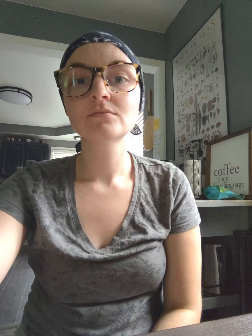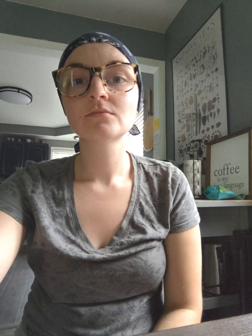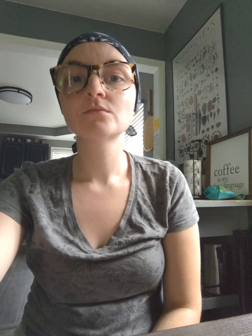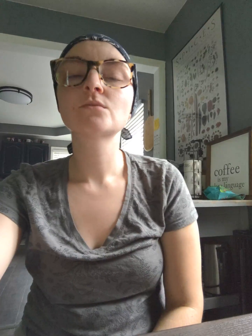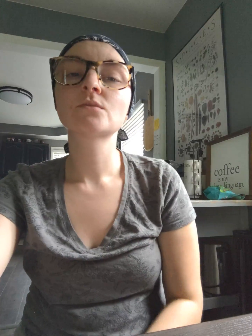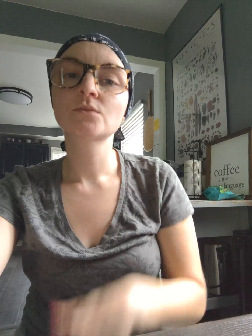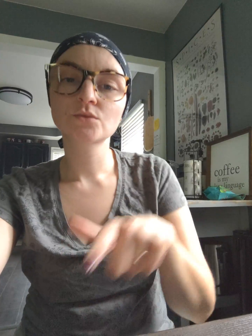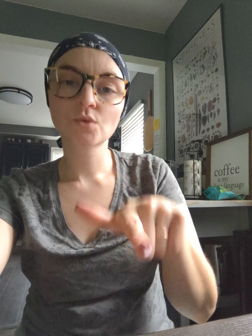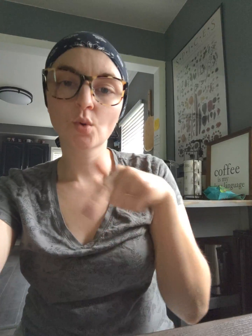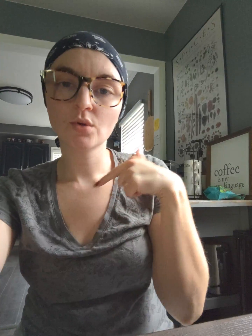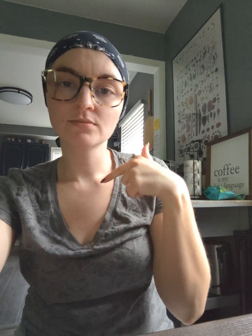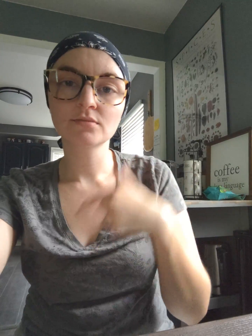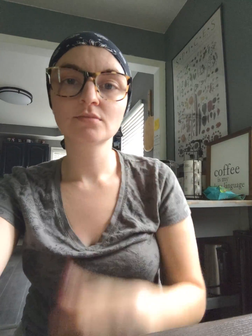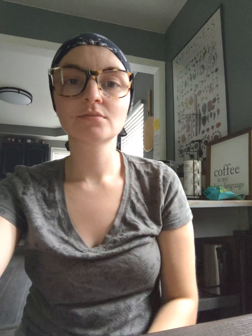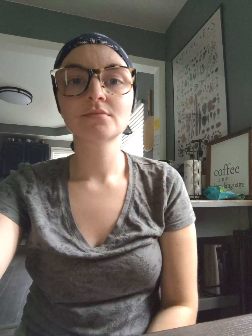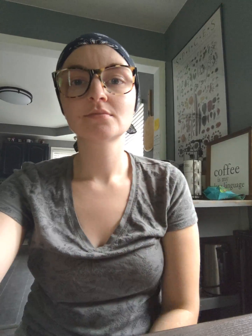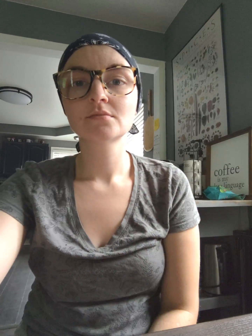long